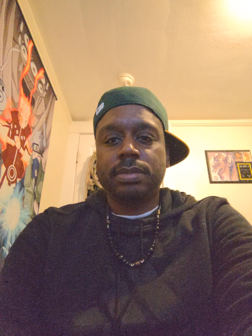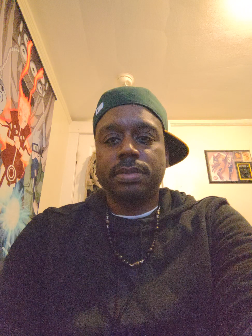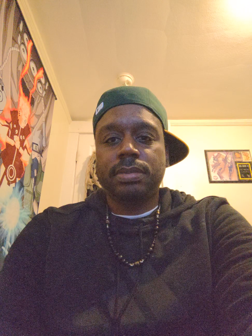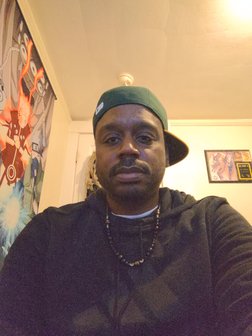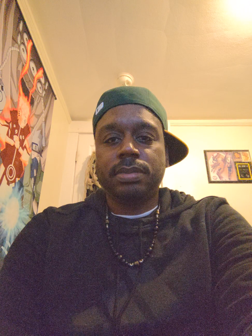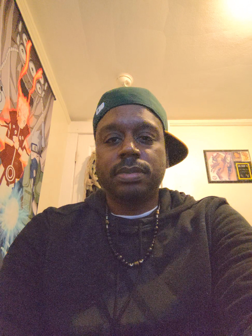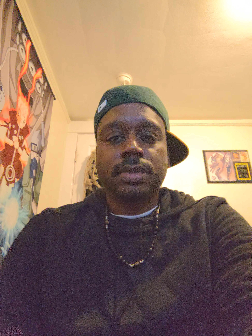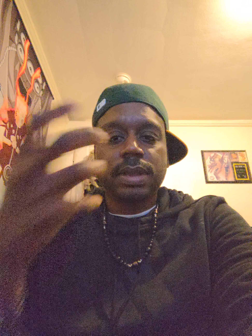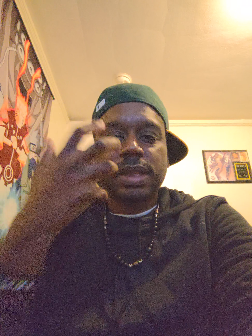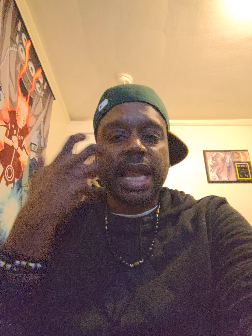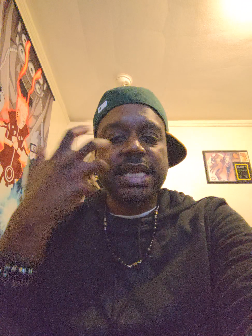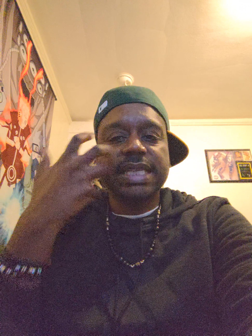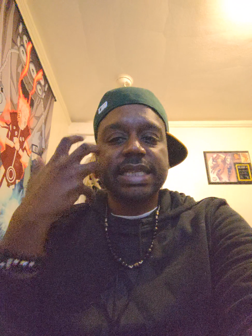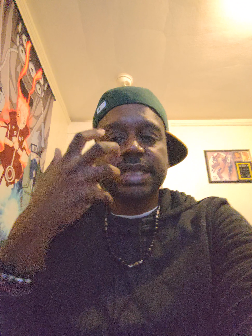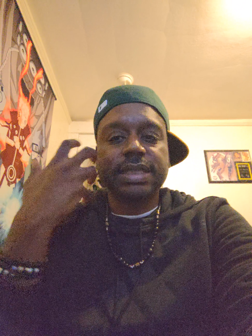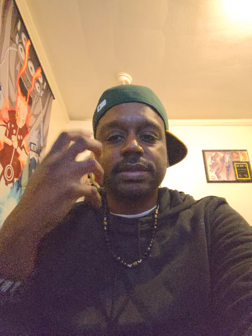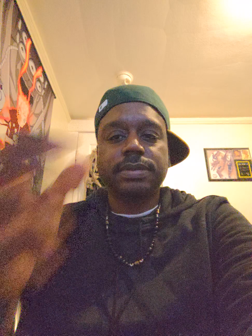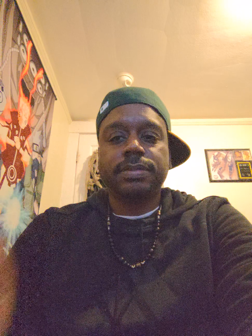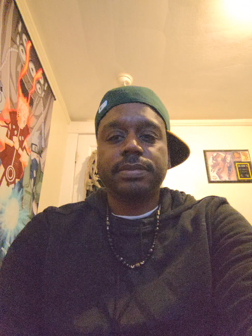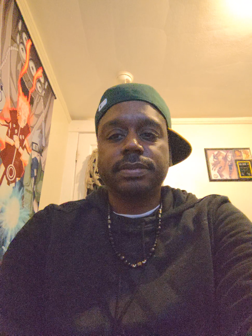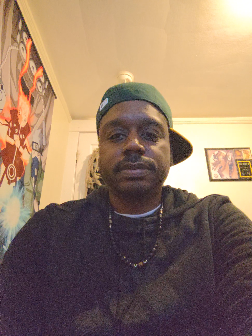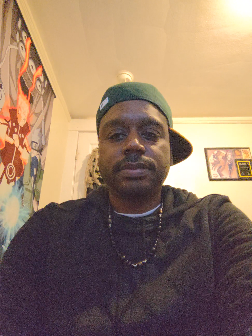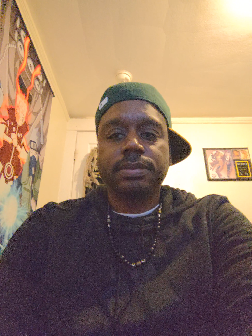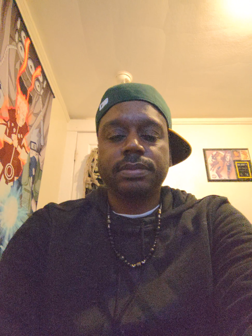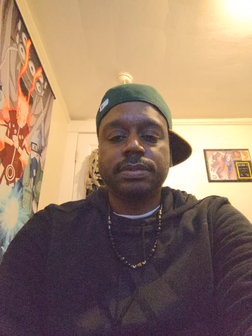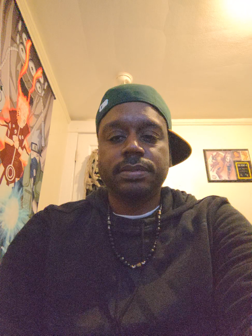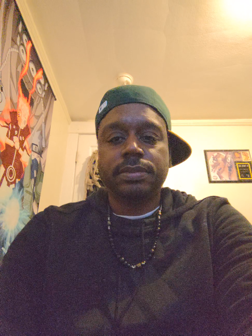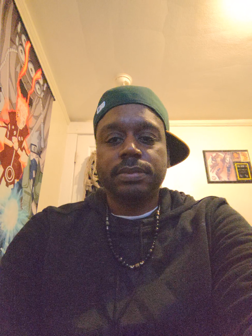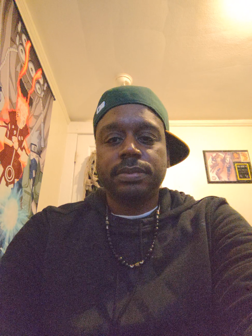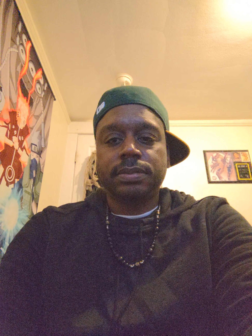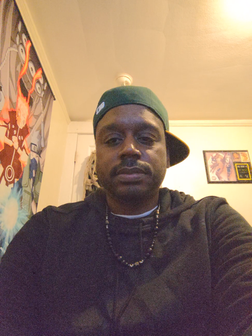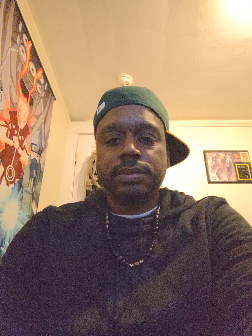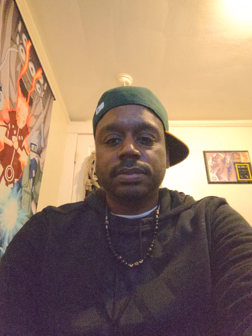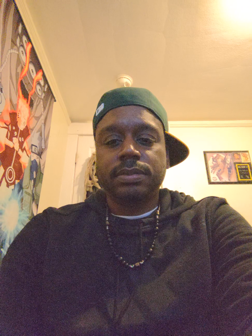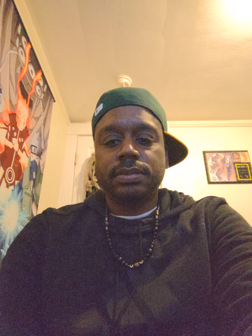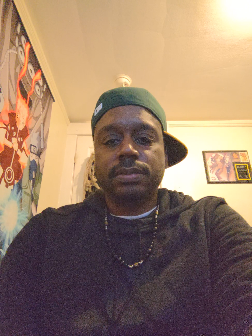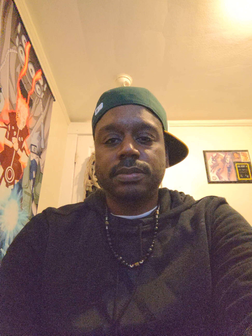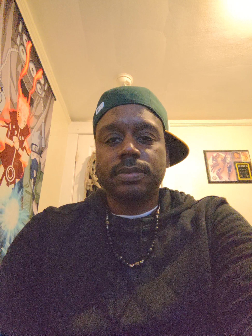tiger